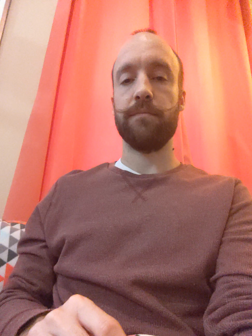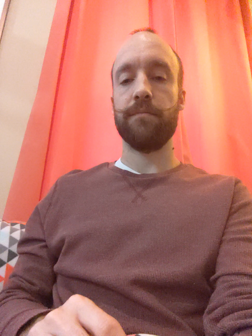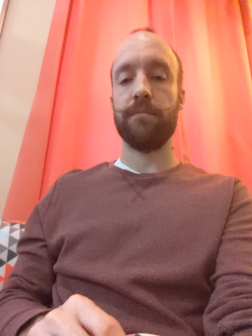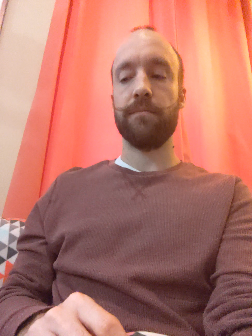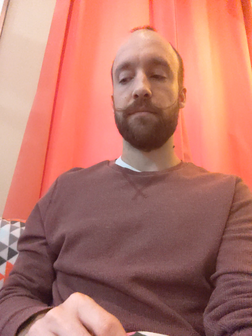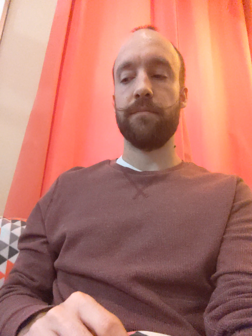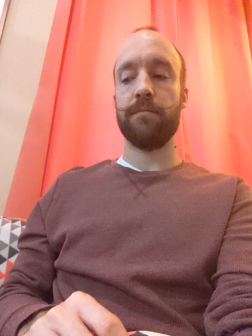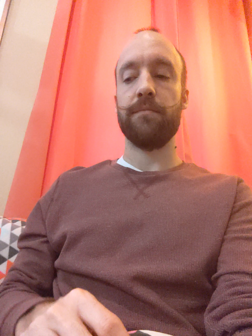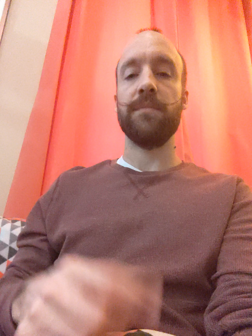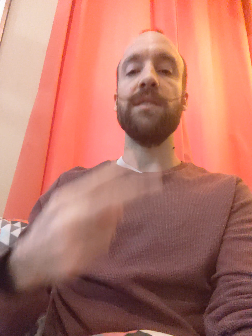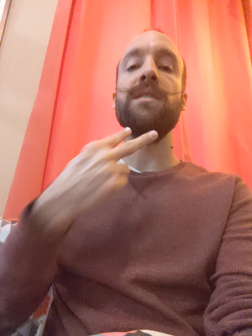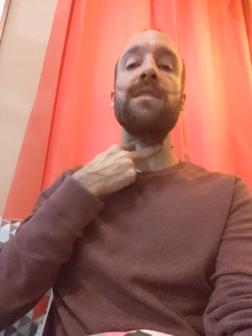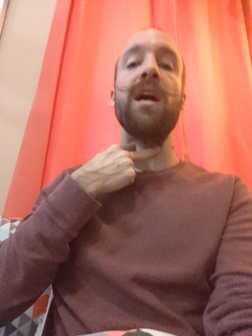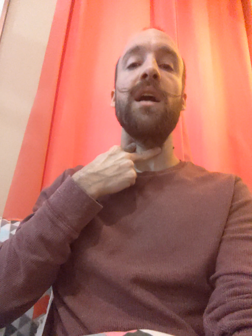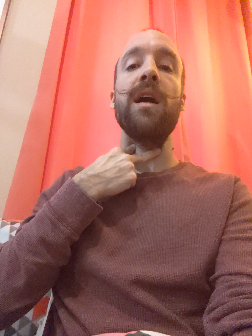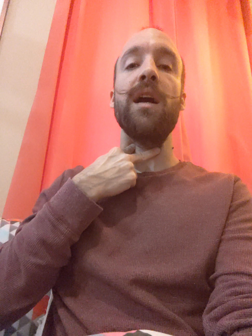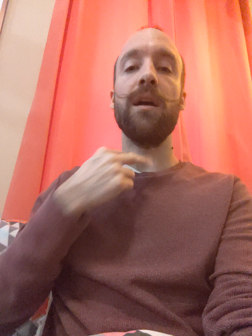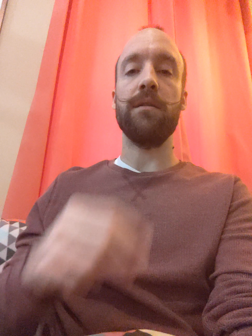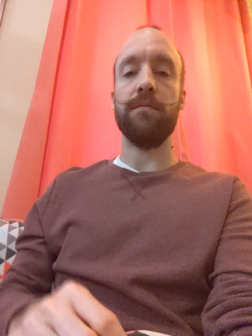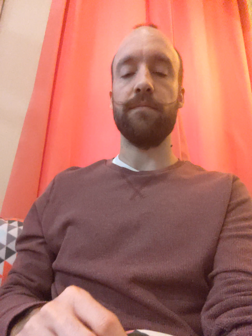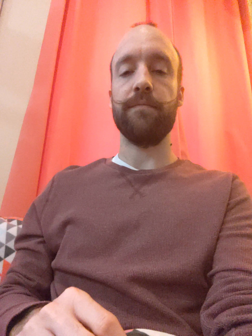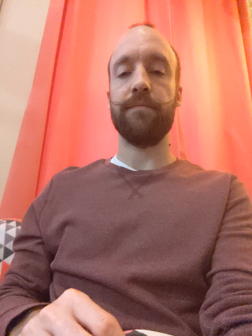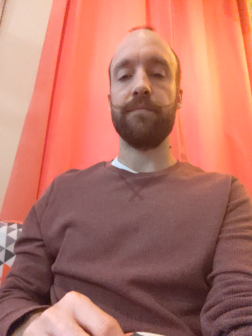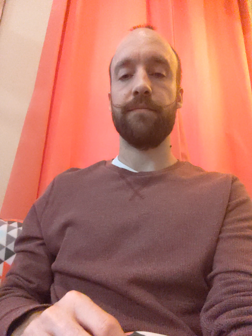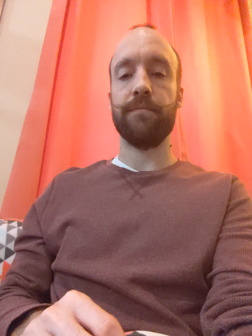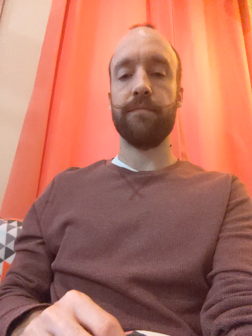stuck